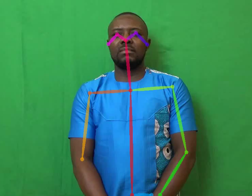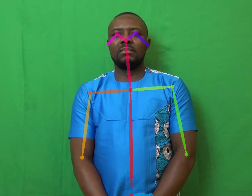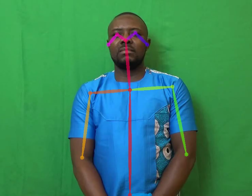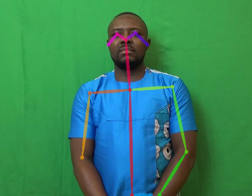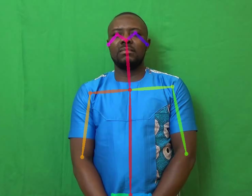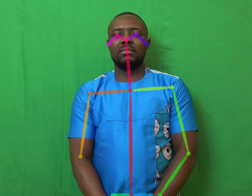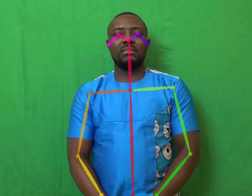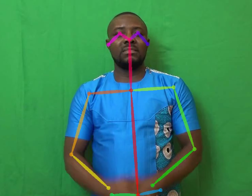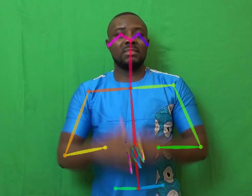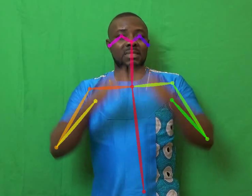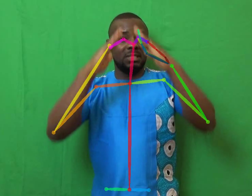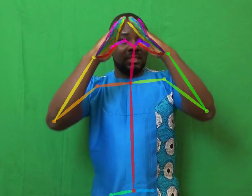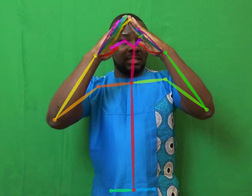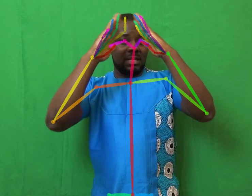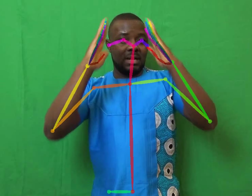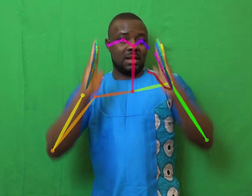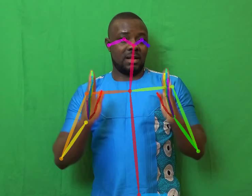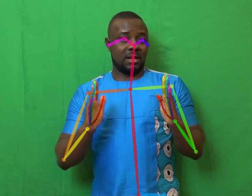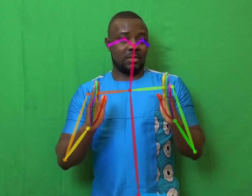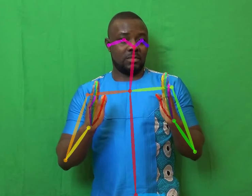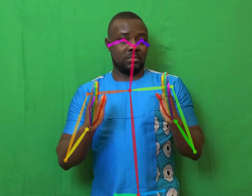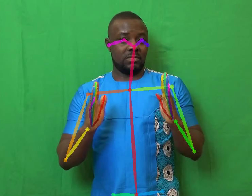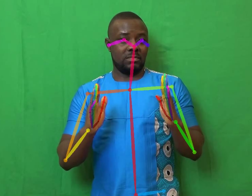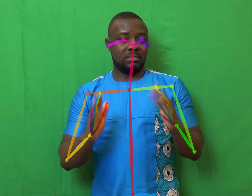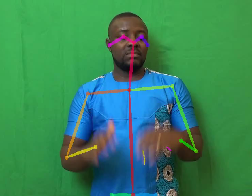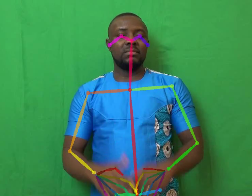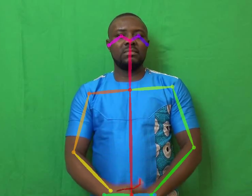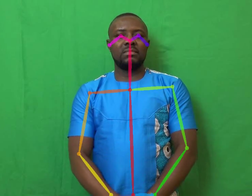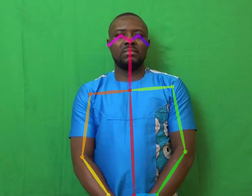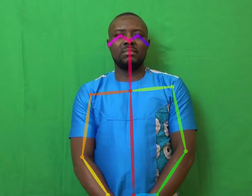house